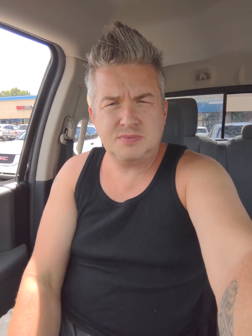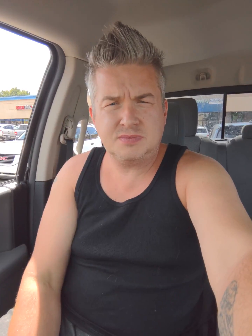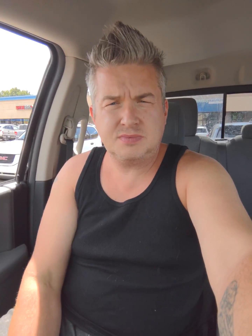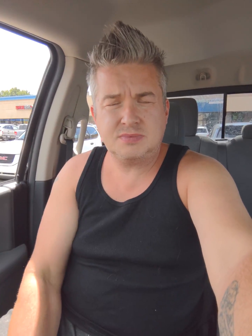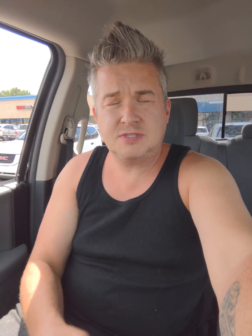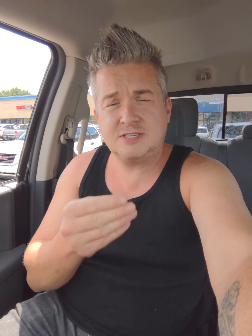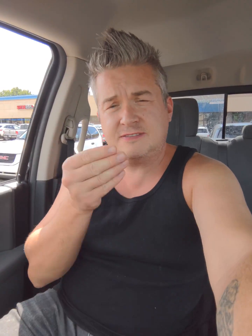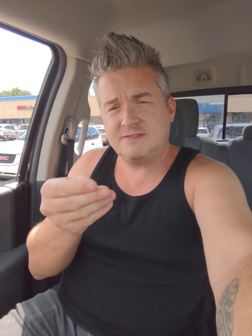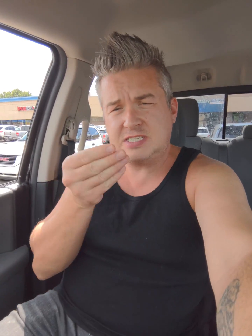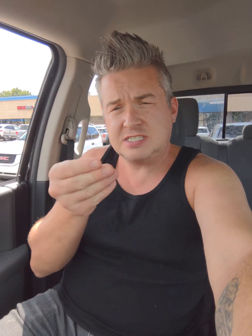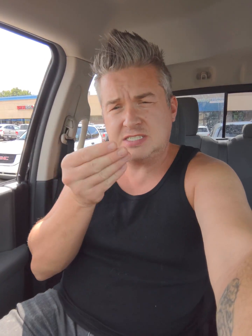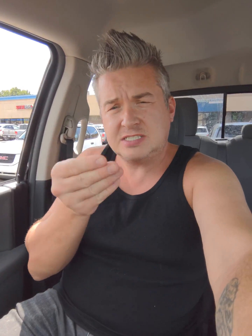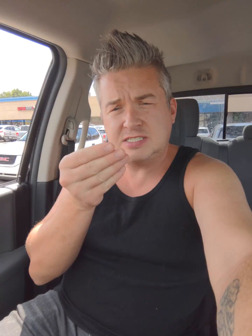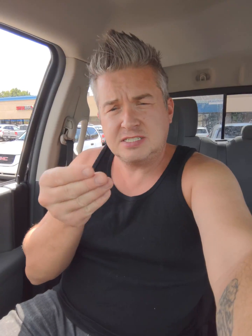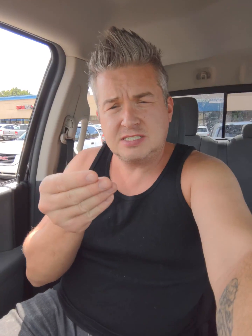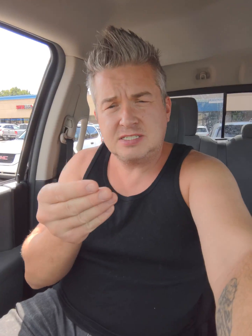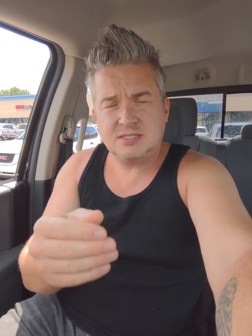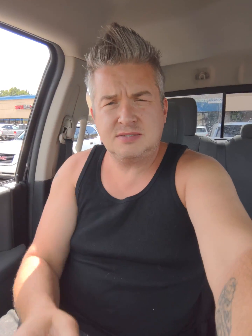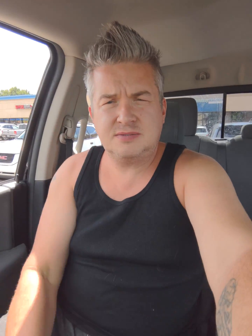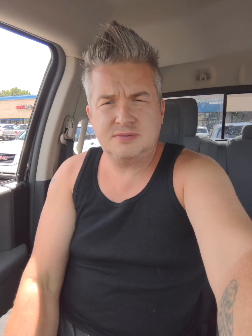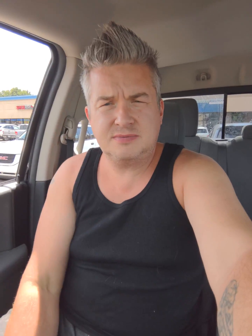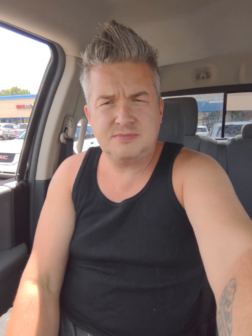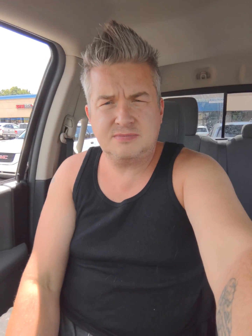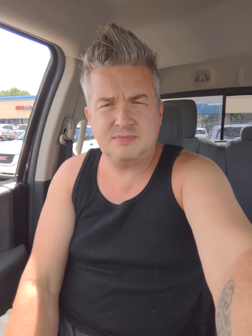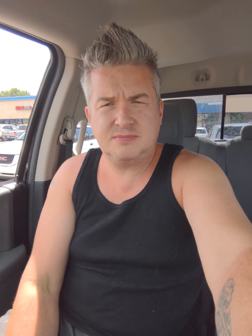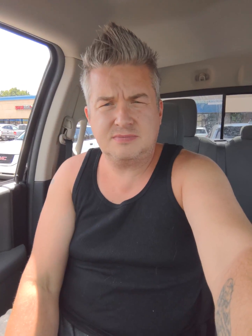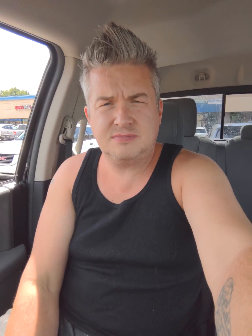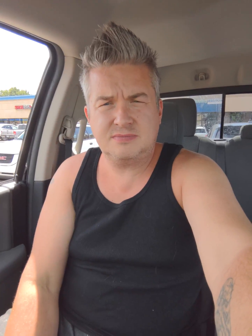feed